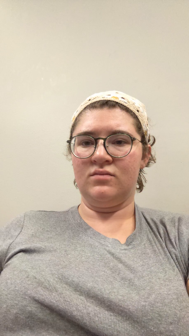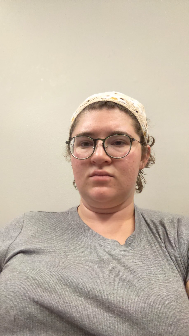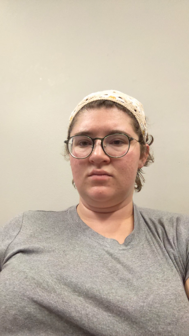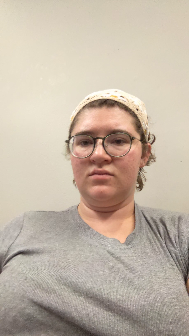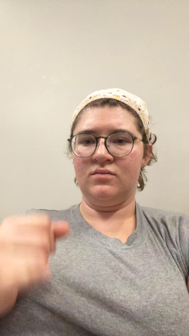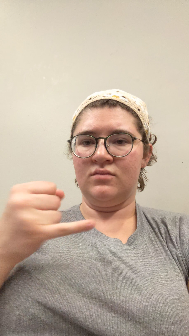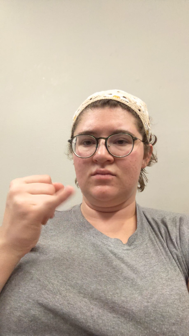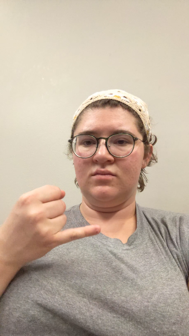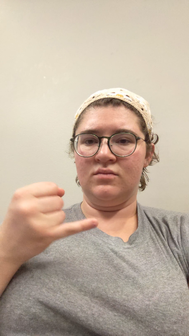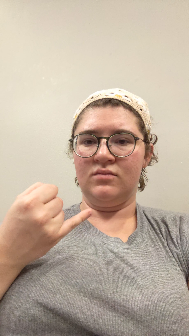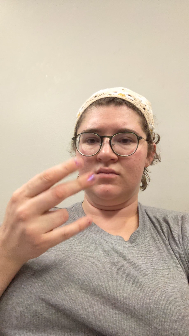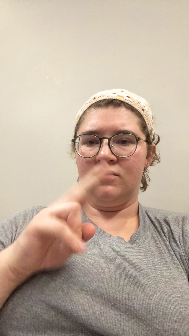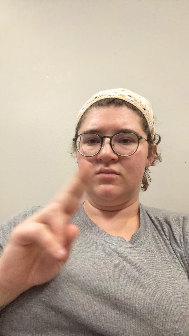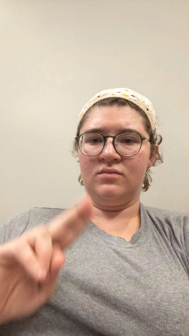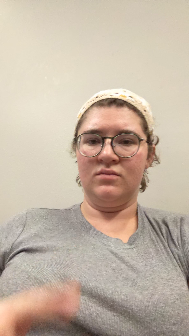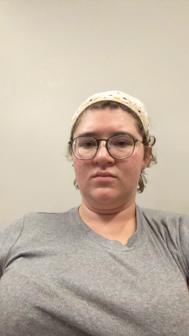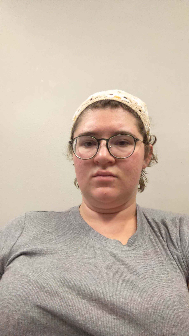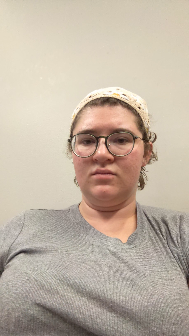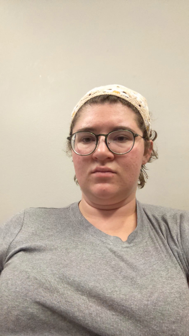jelly